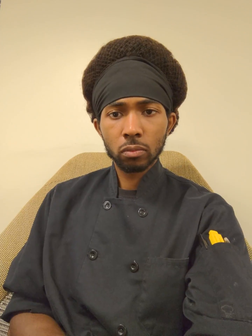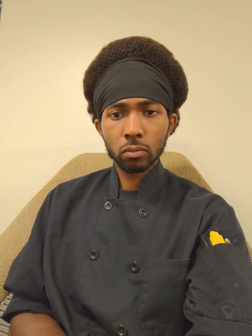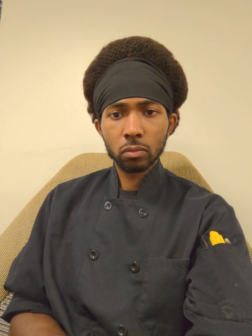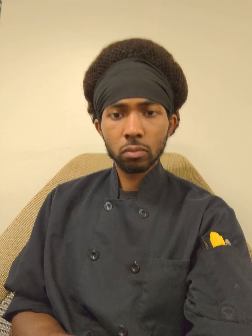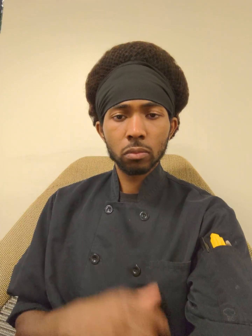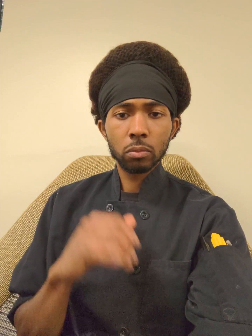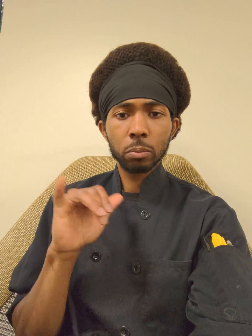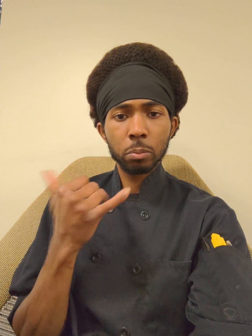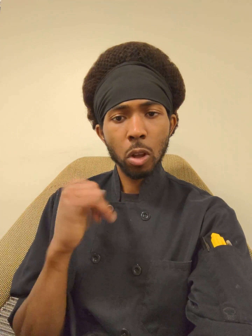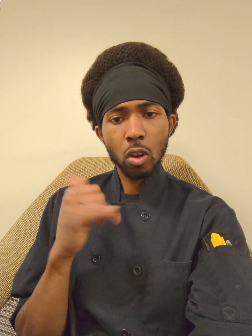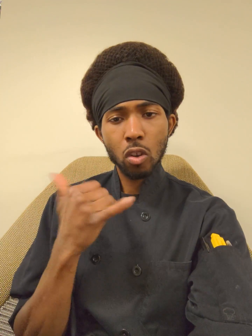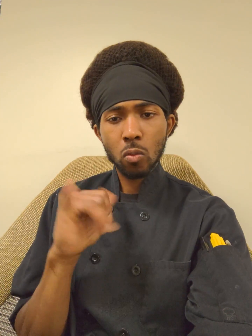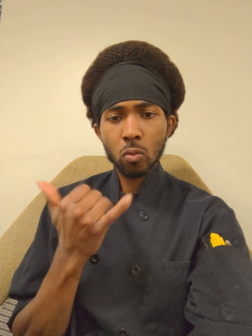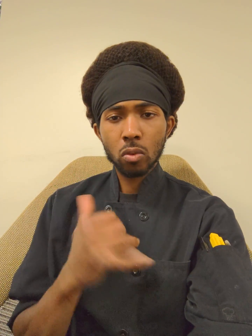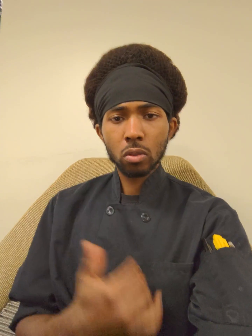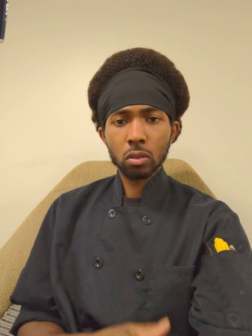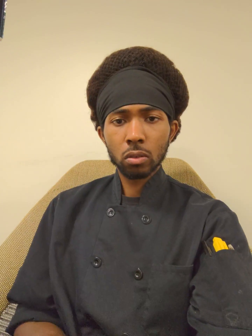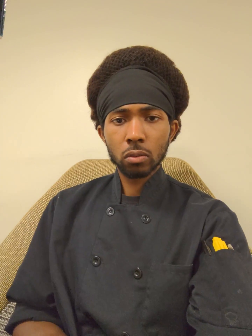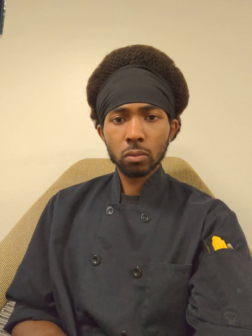party